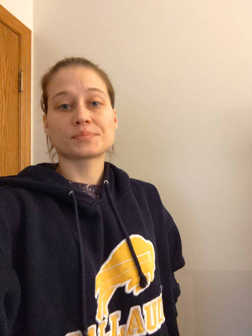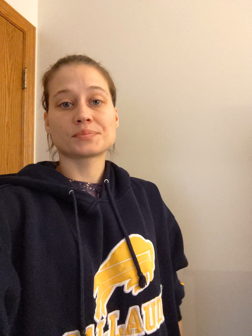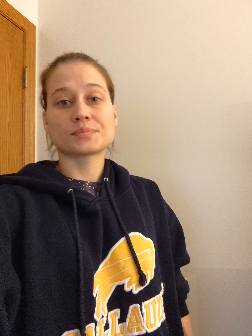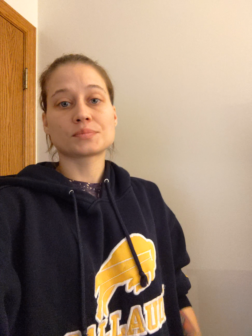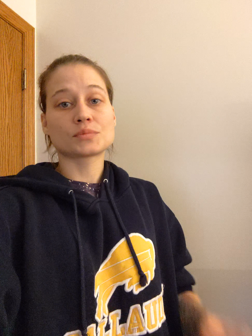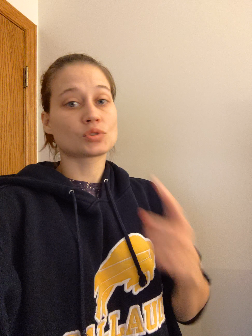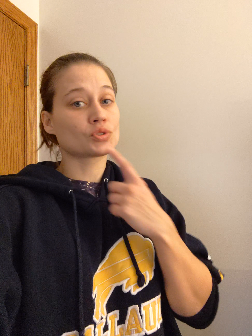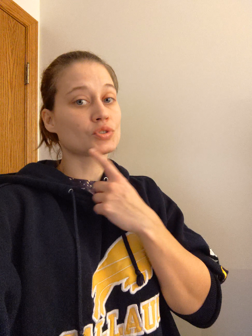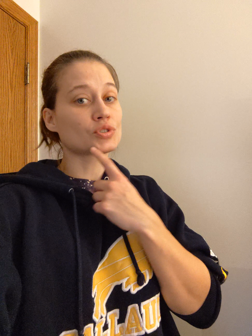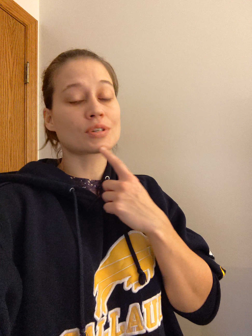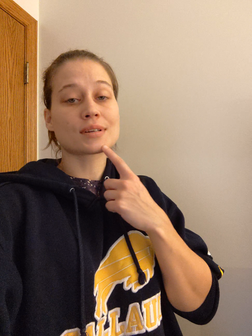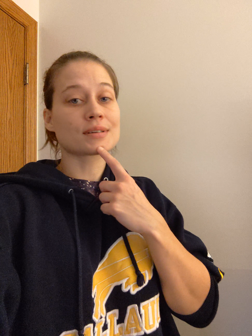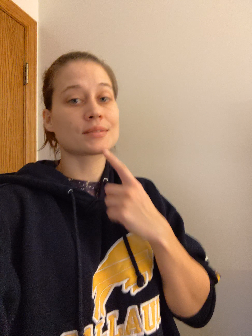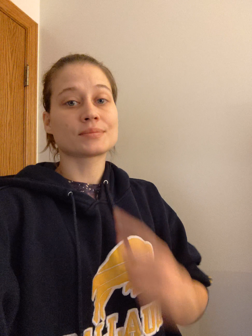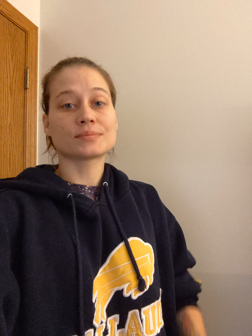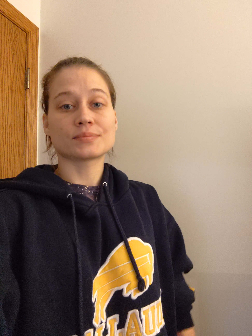chin